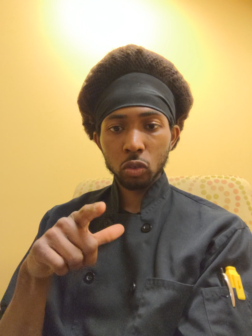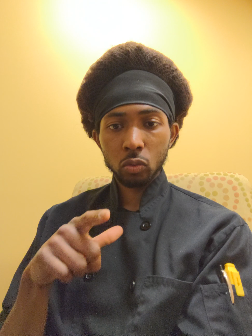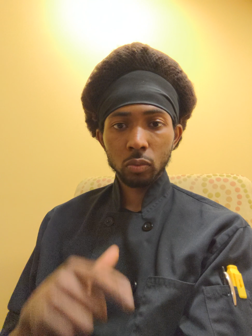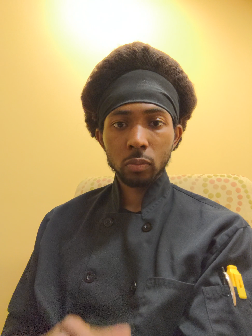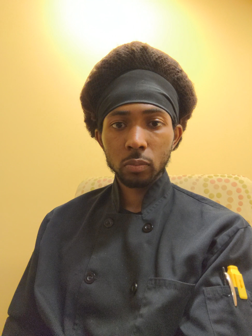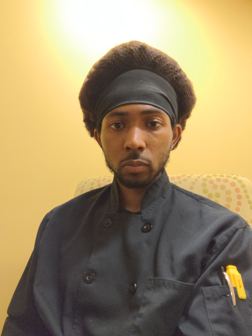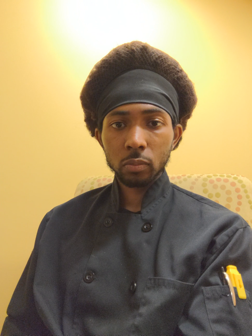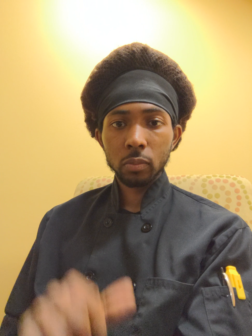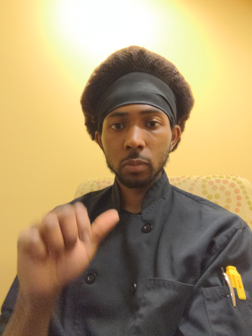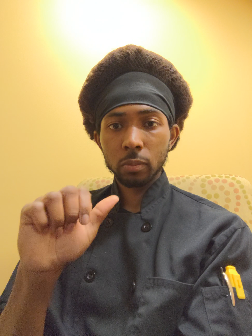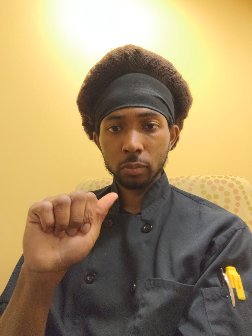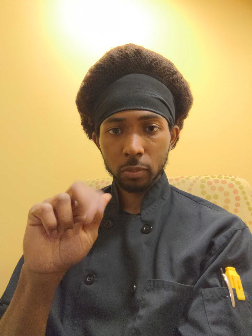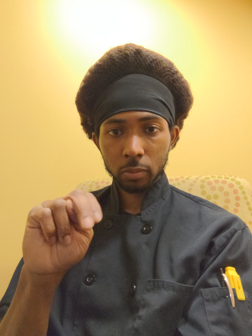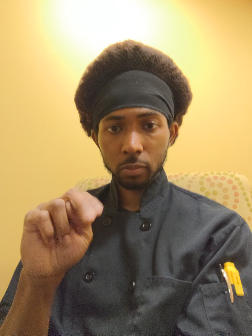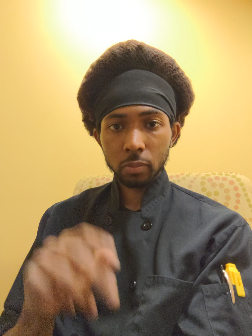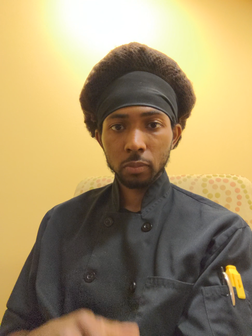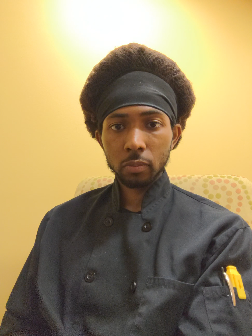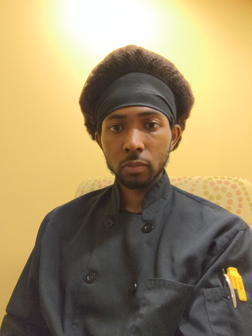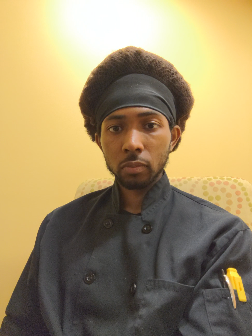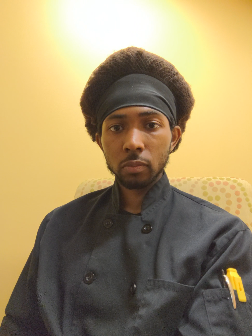an